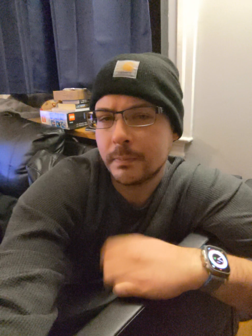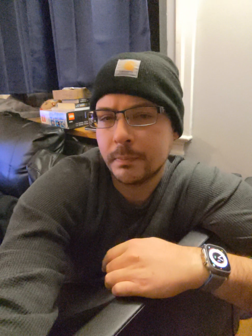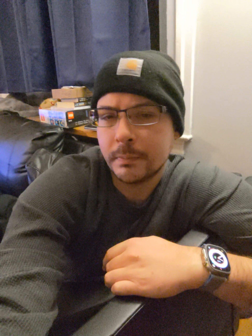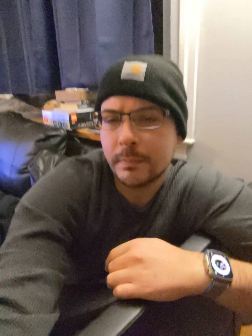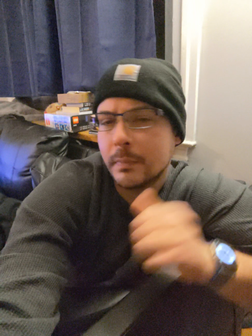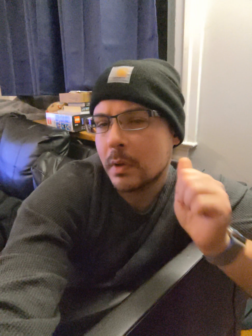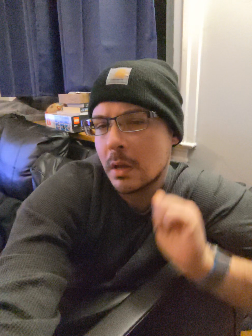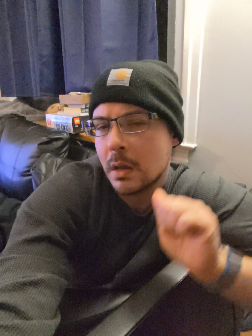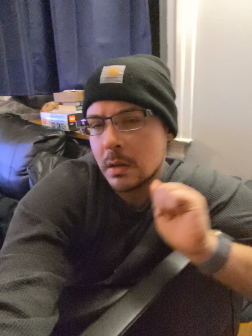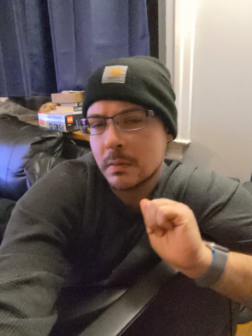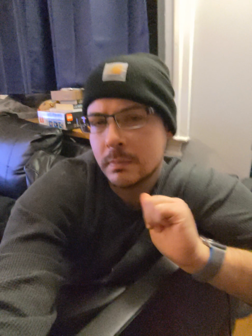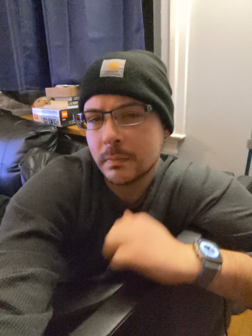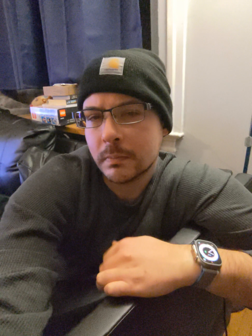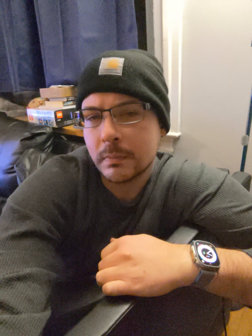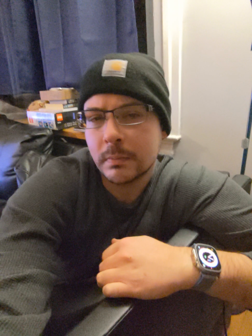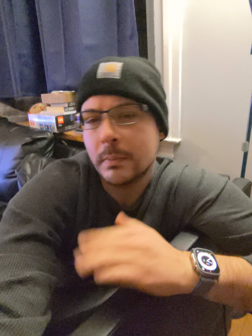aunt